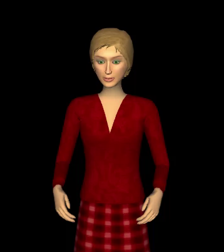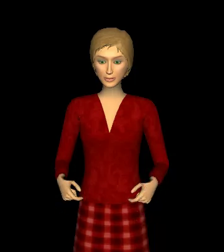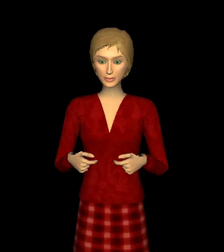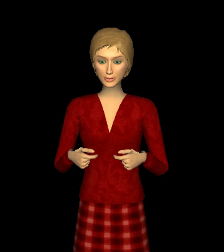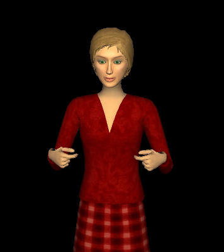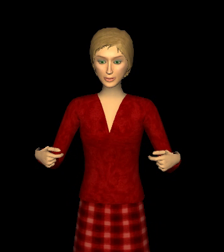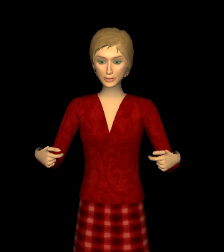واسع